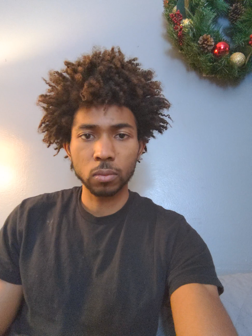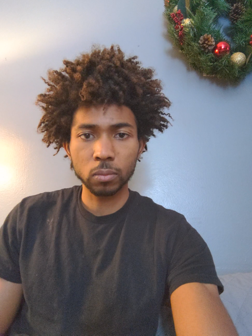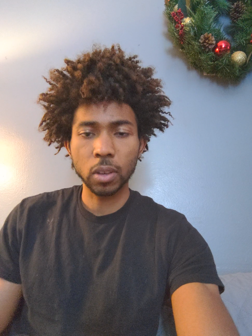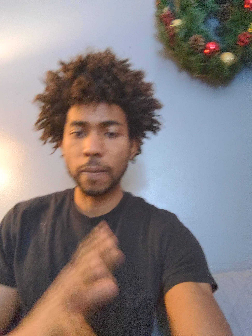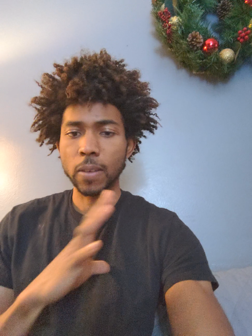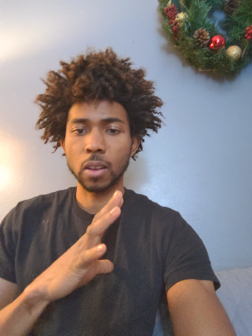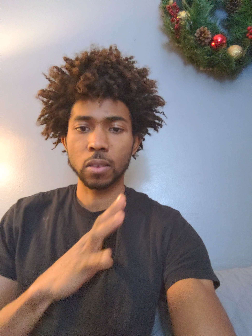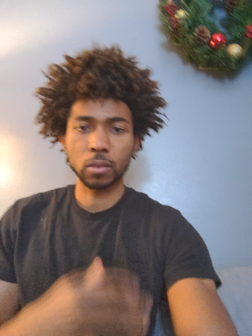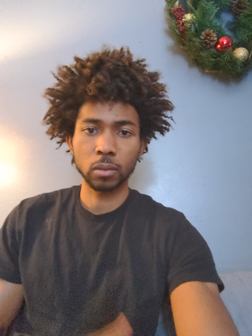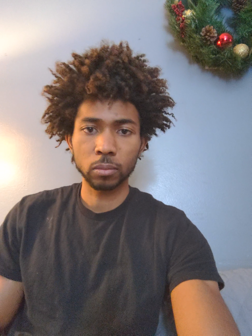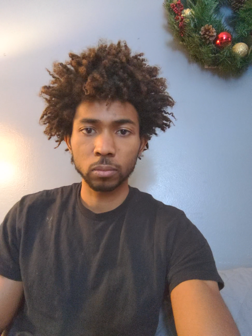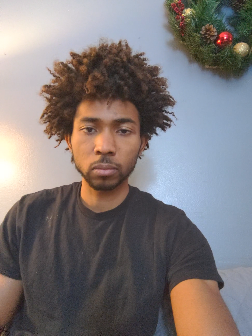fine